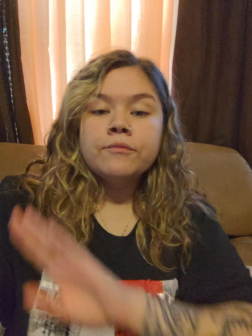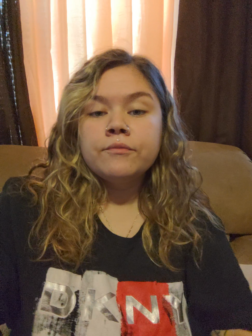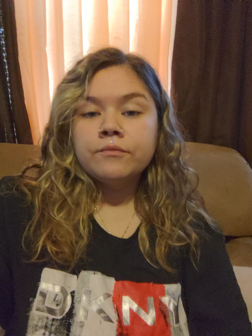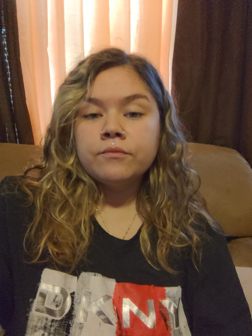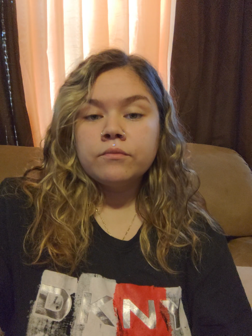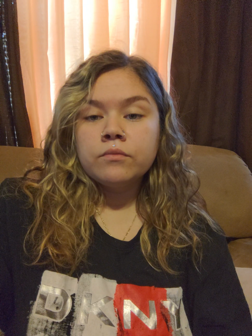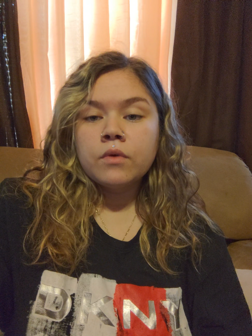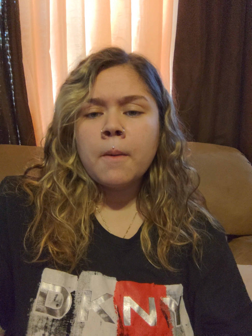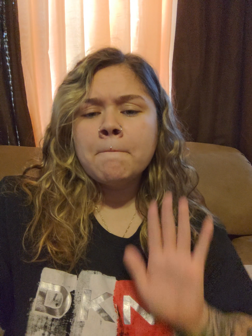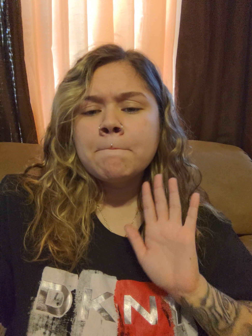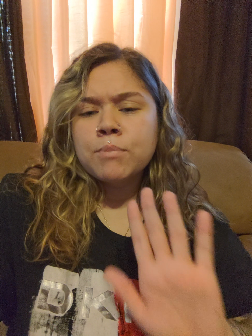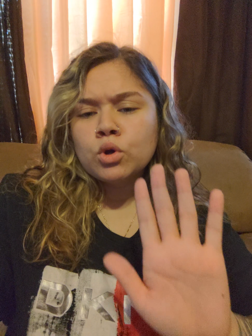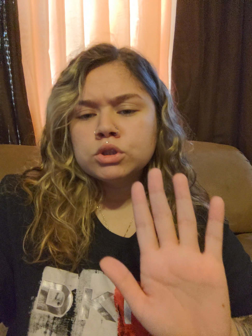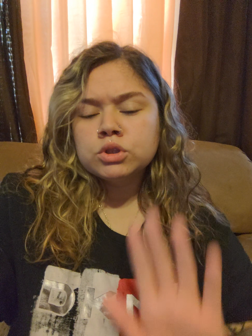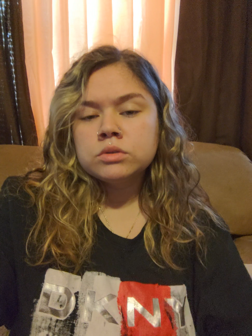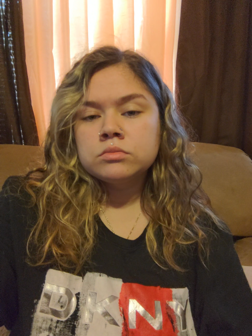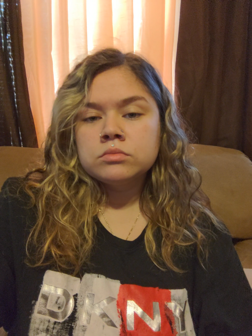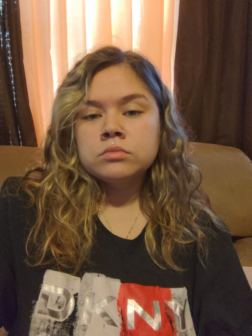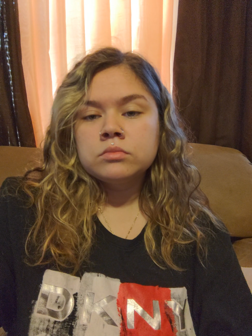push